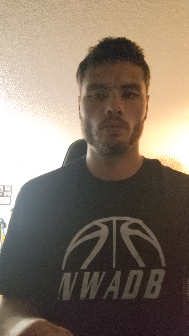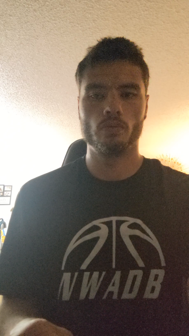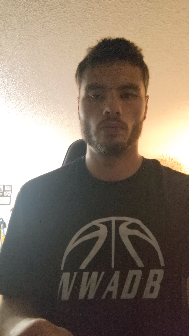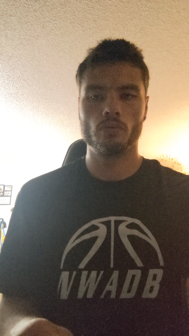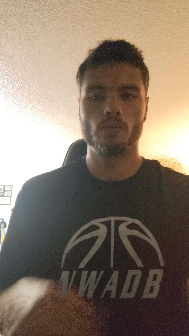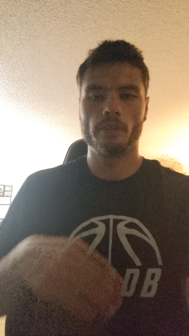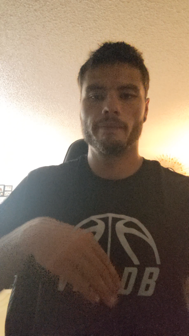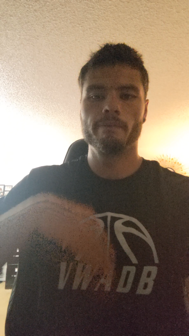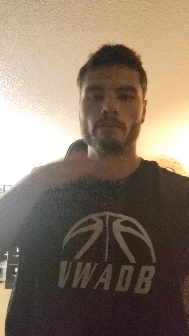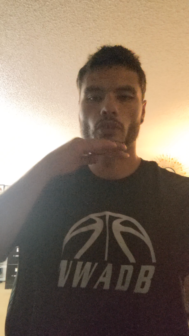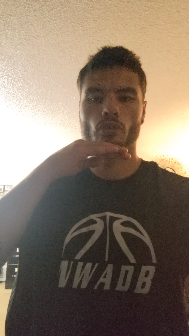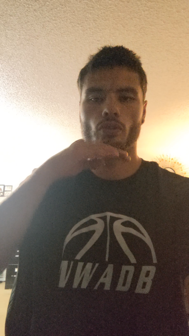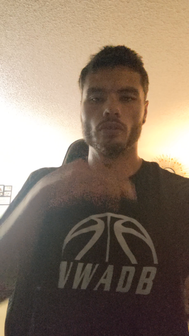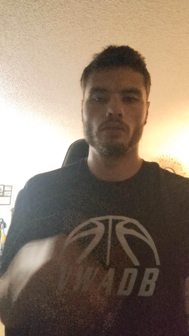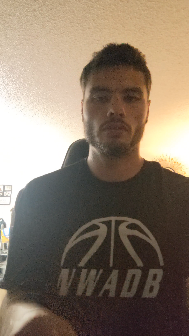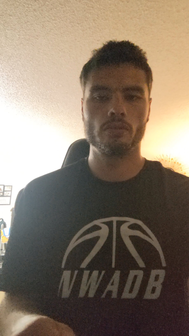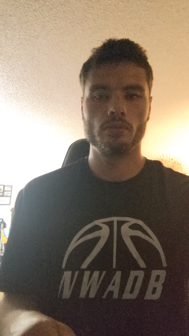full